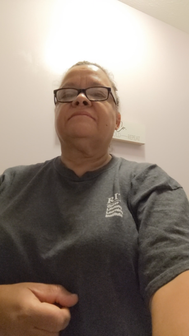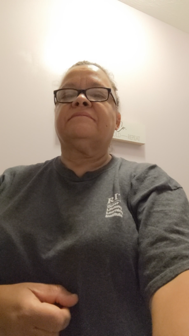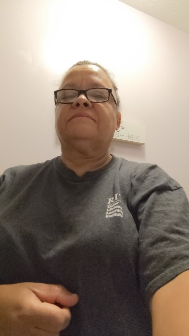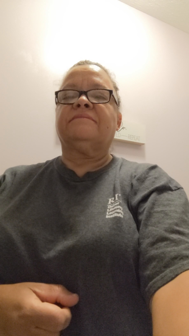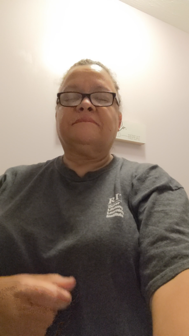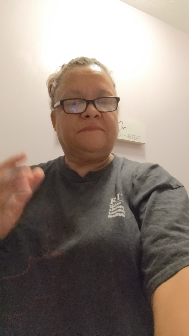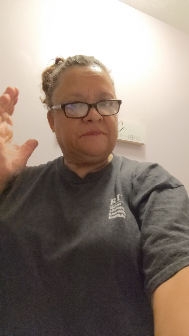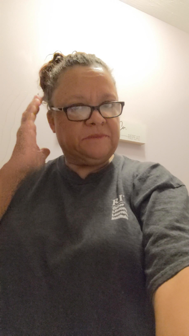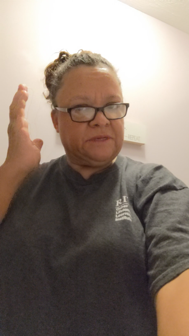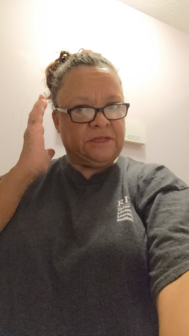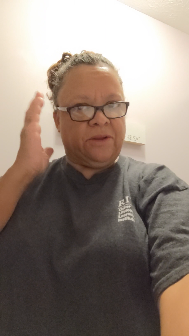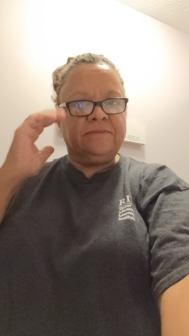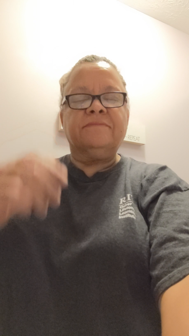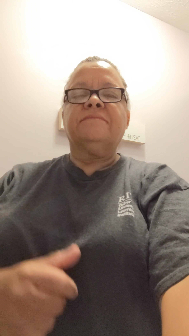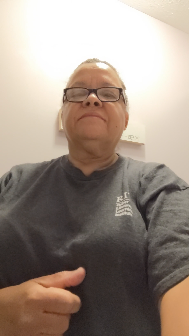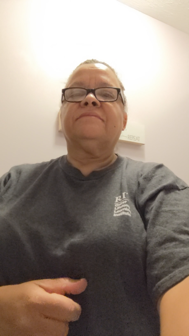pillow